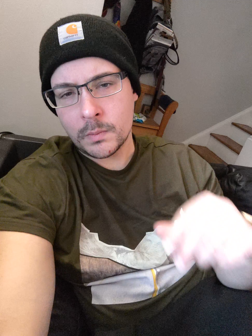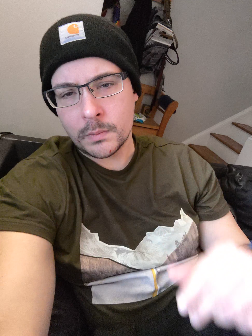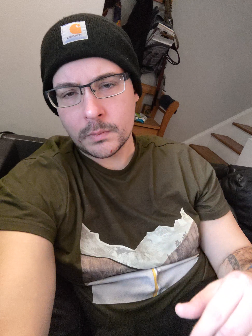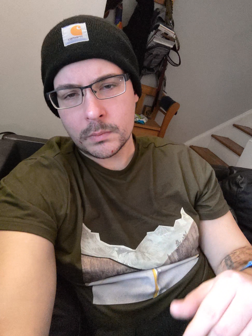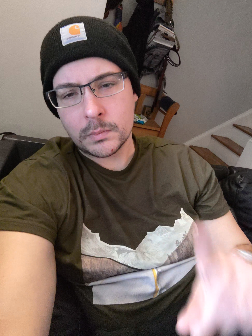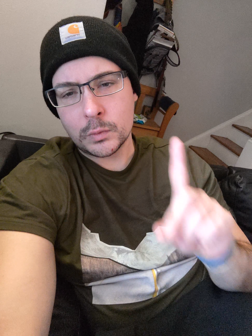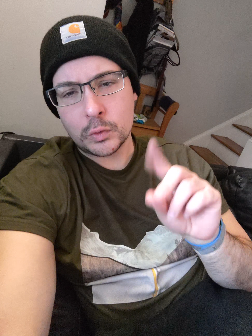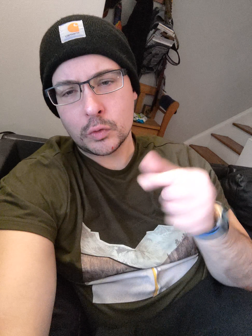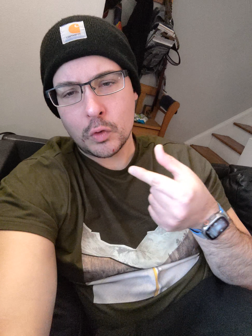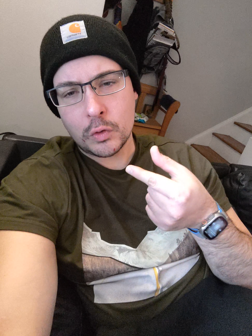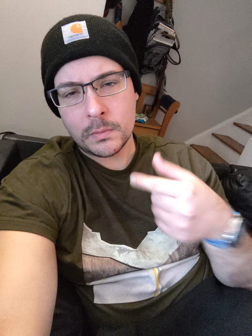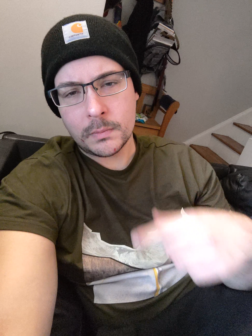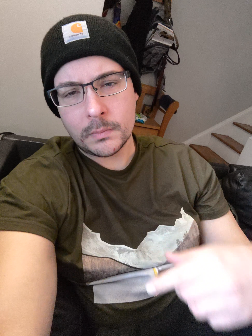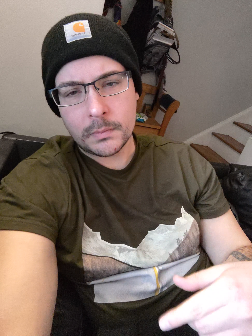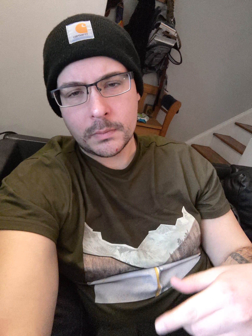dog